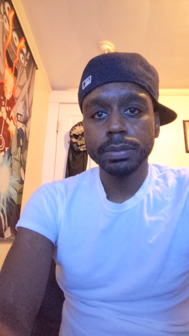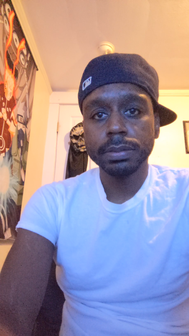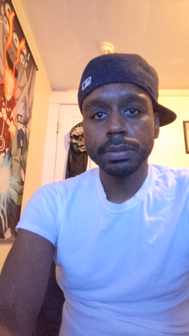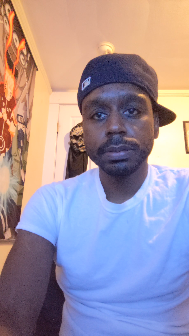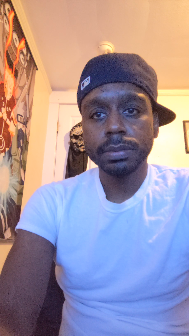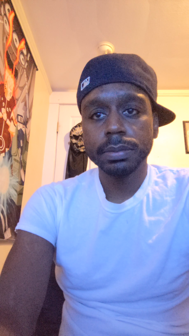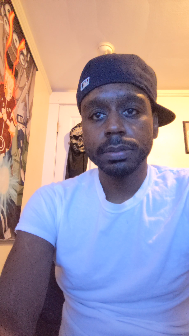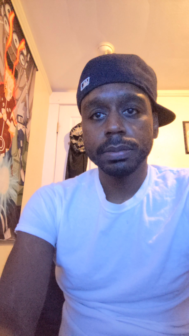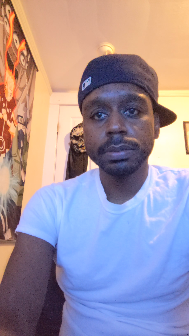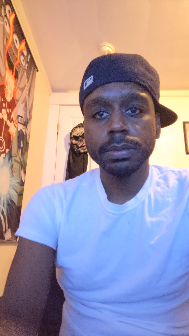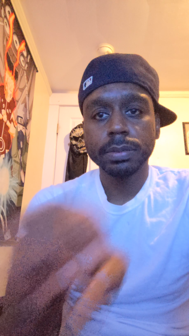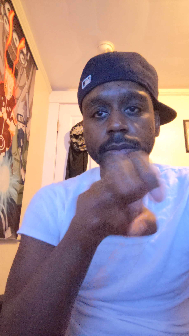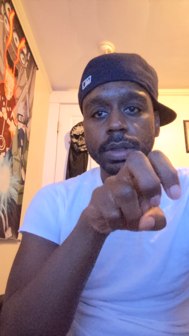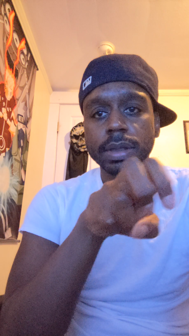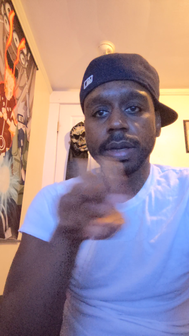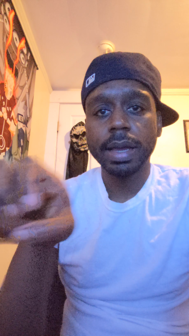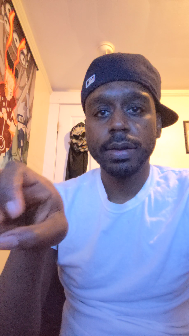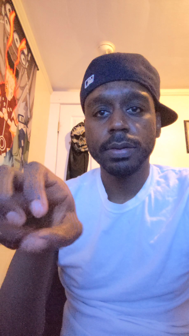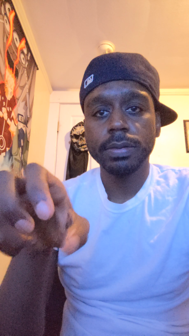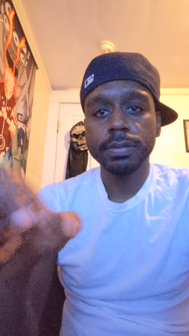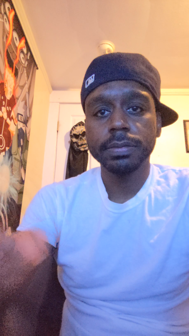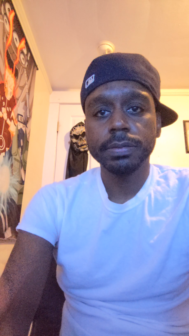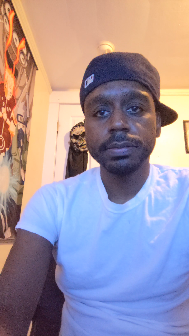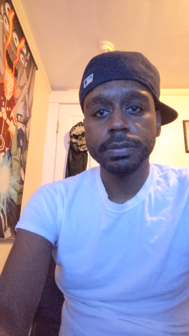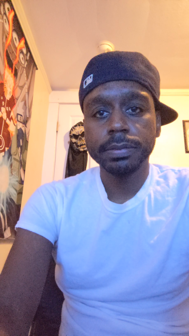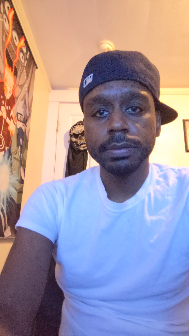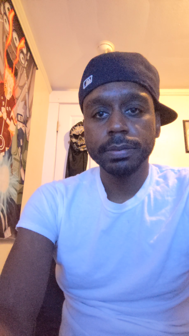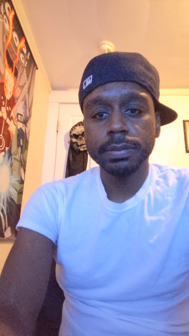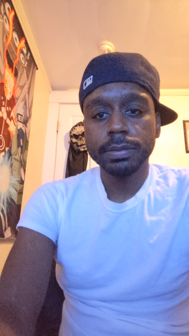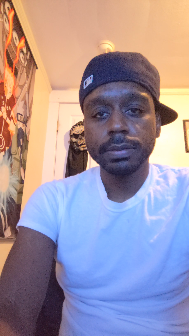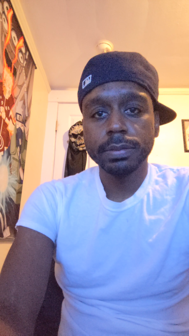couch